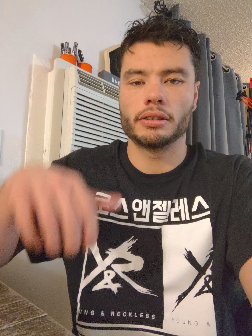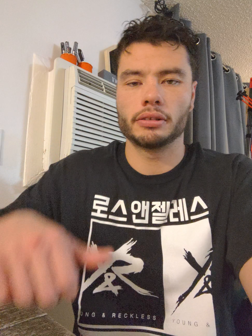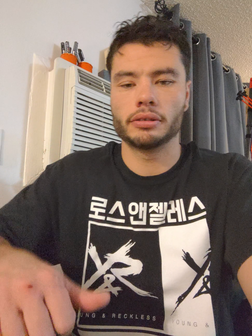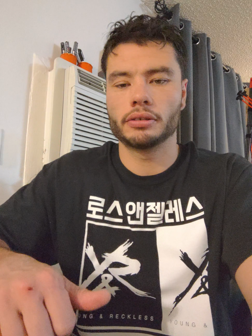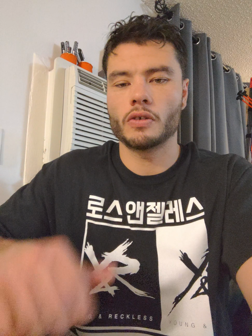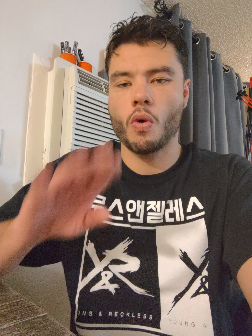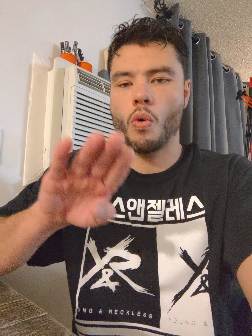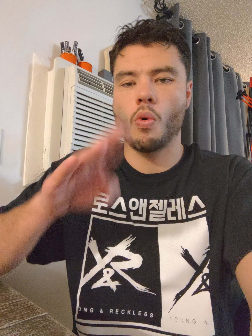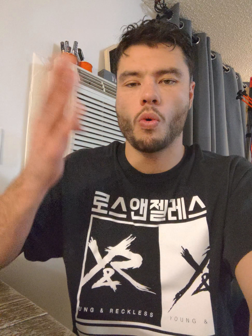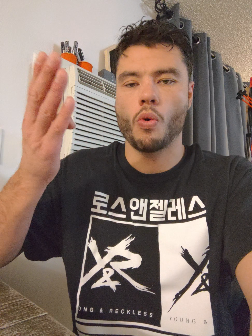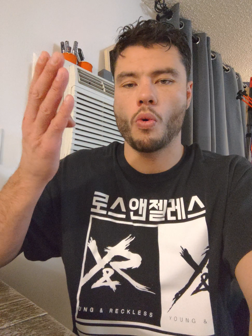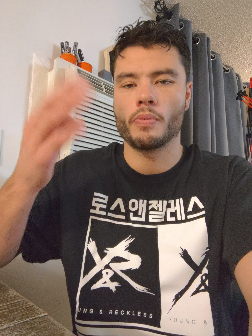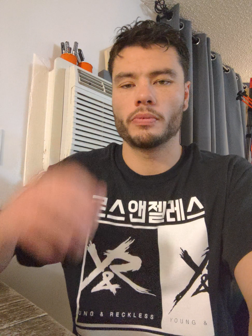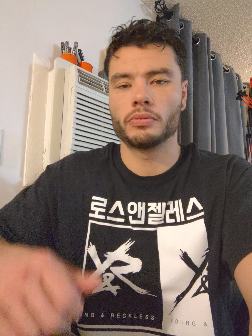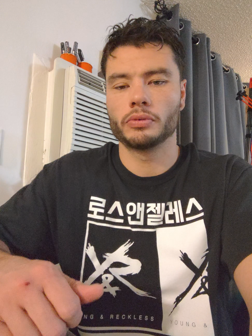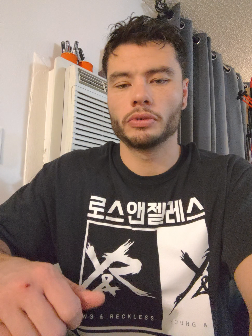open